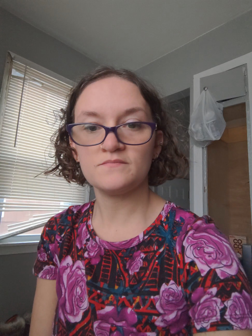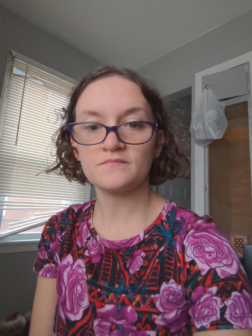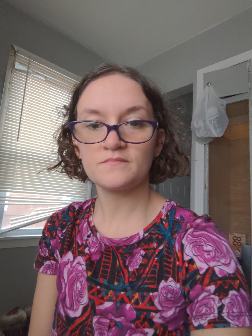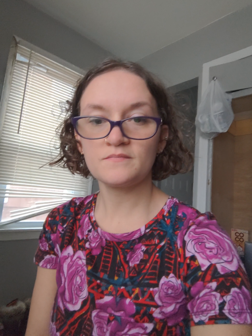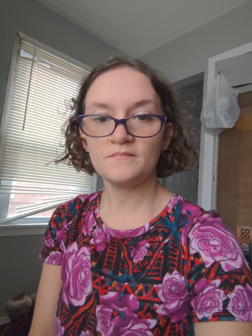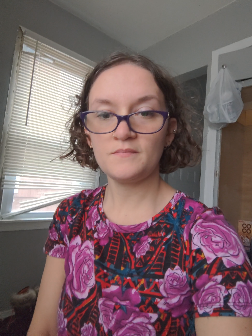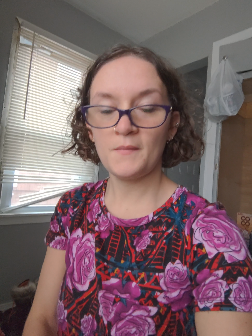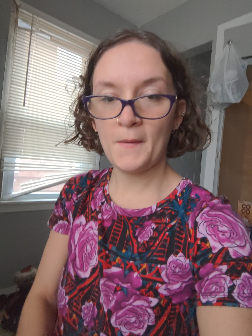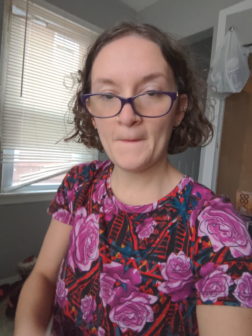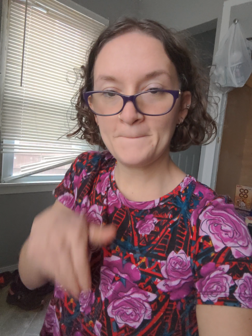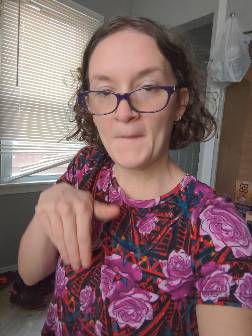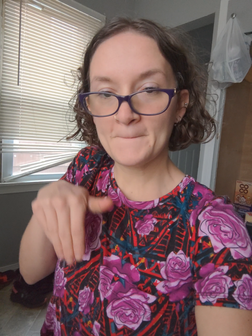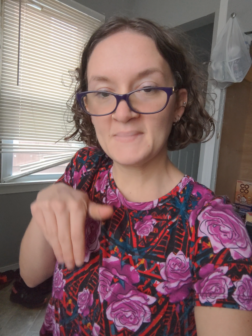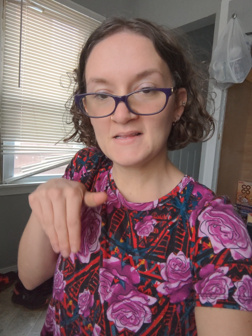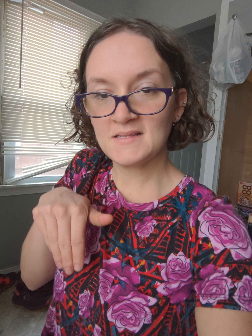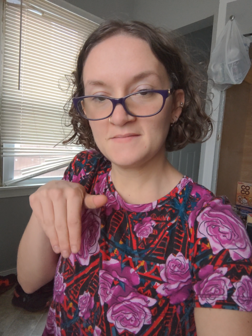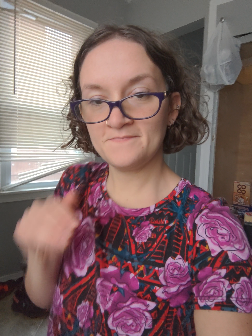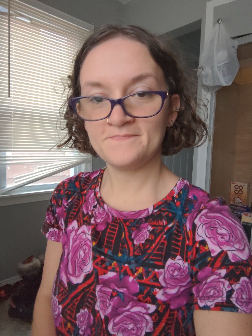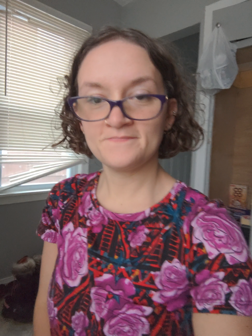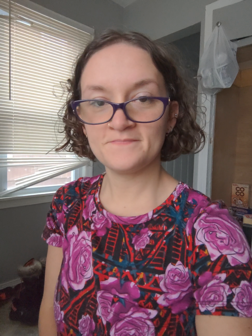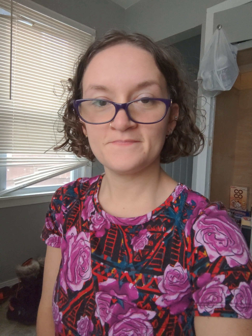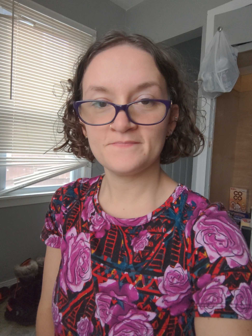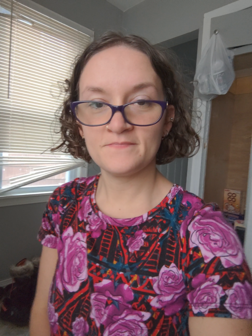puppy